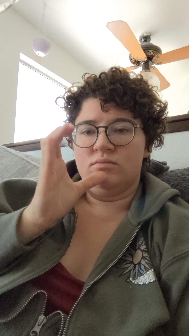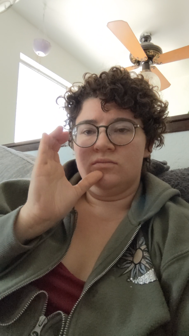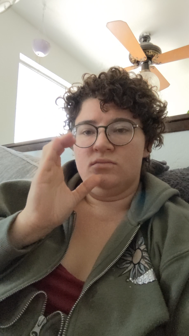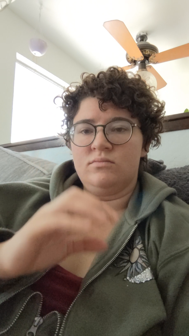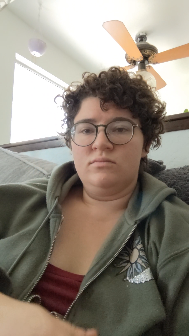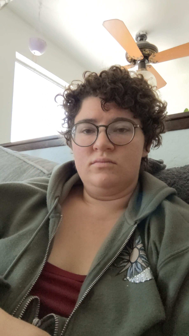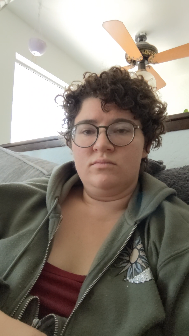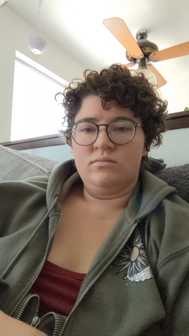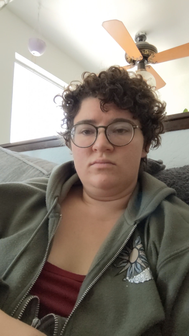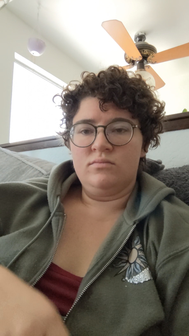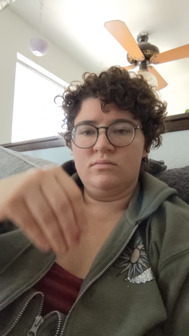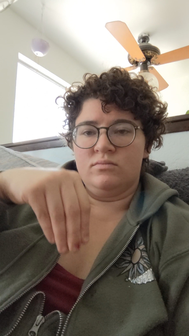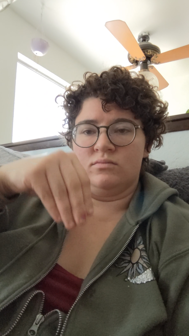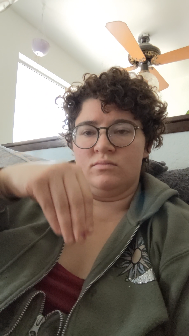inside